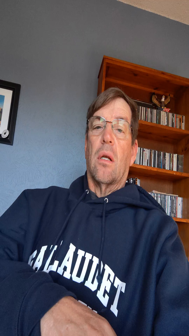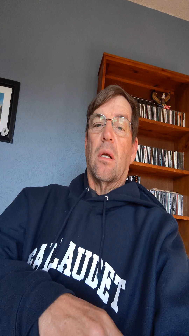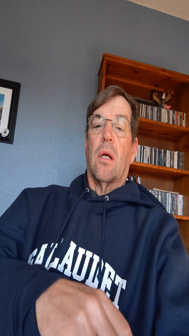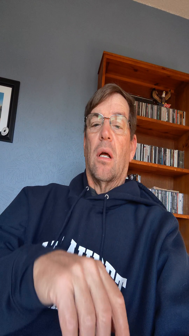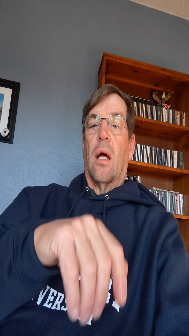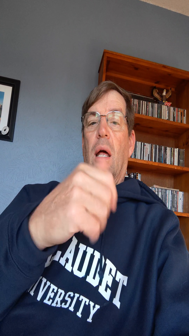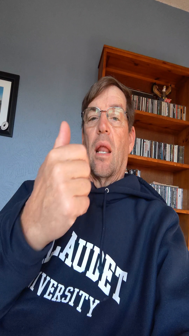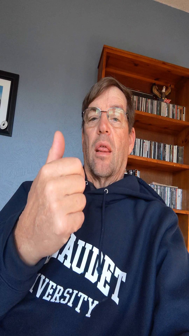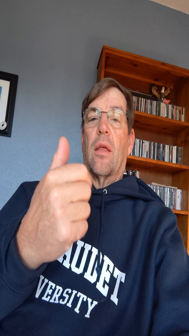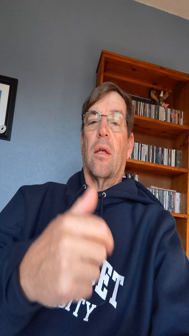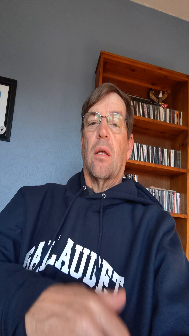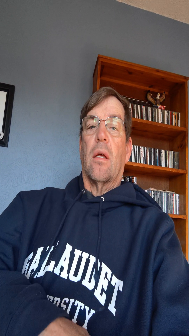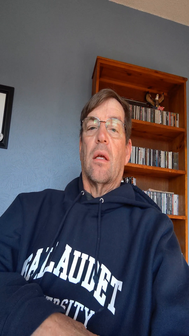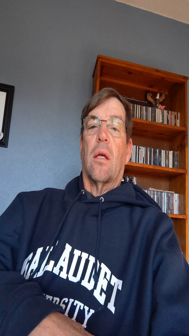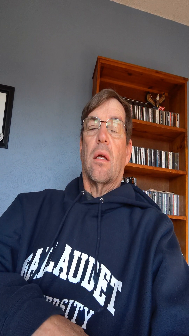another